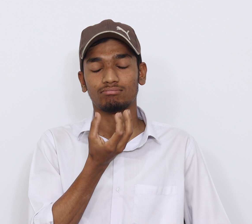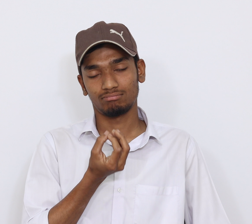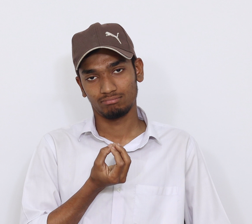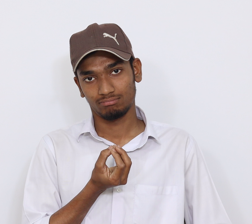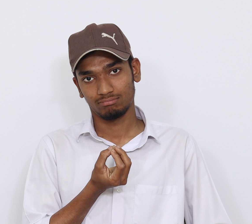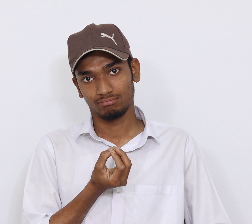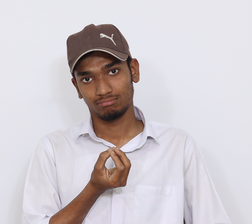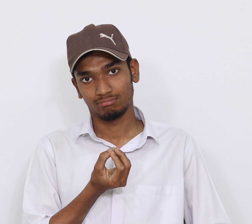sad